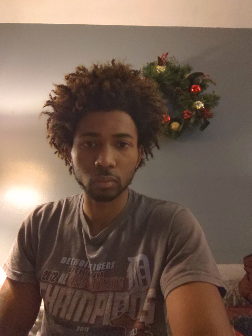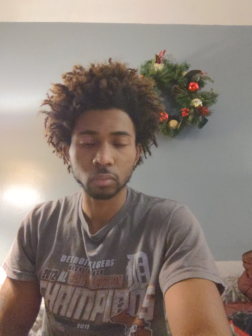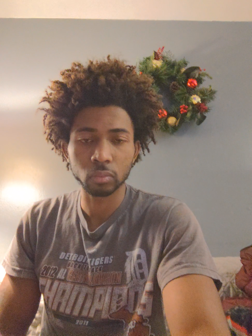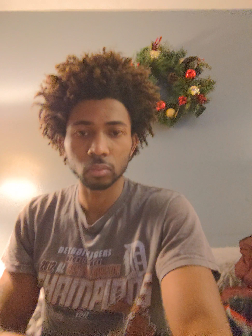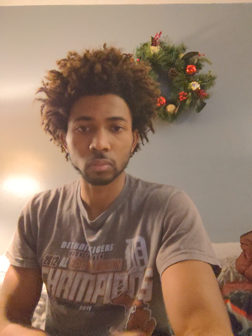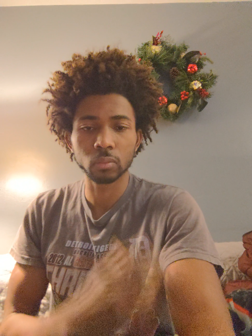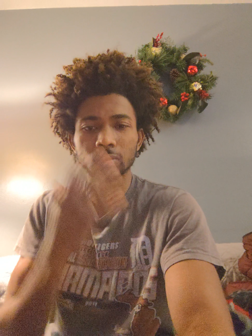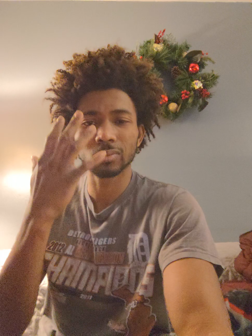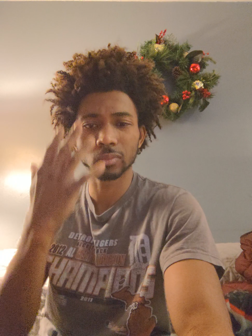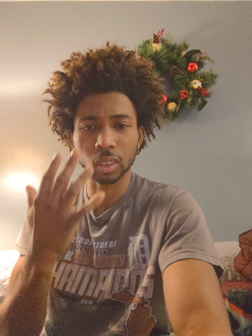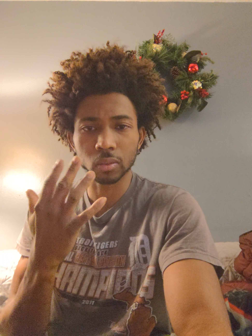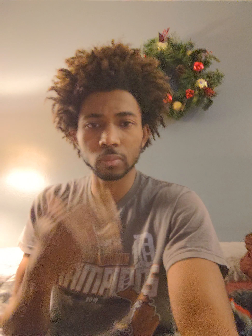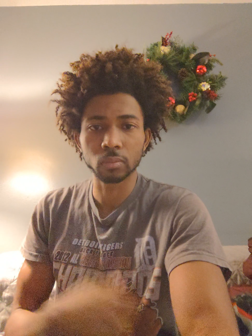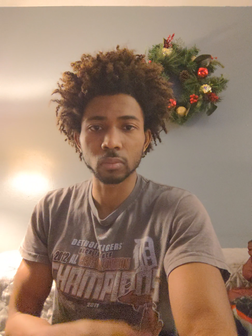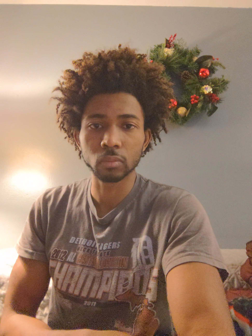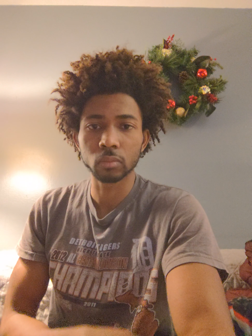sad